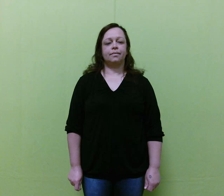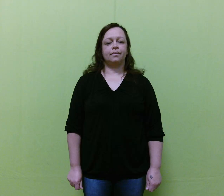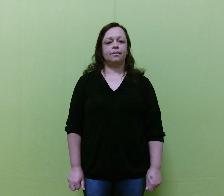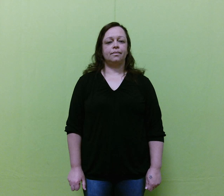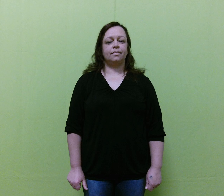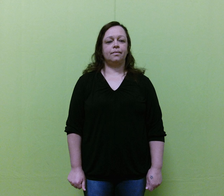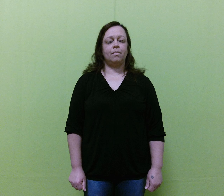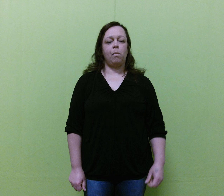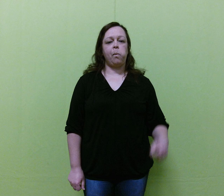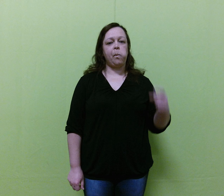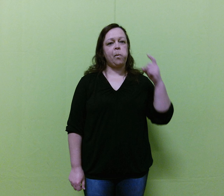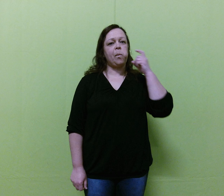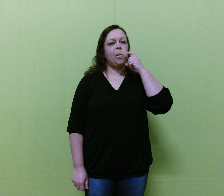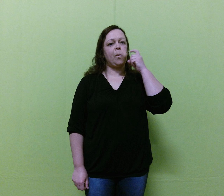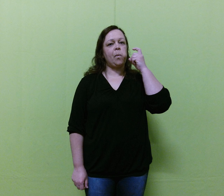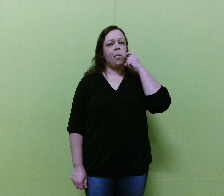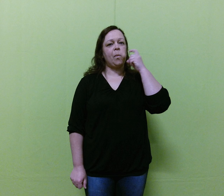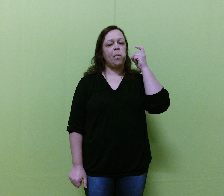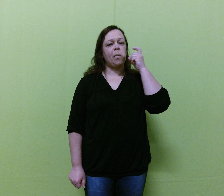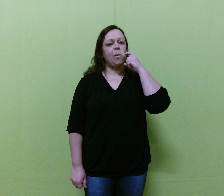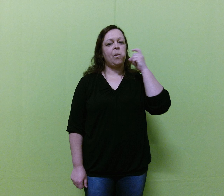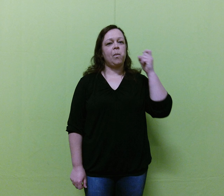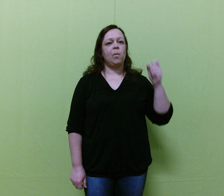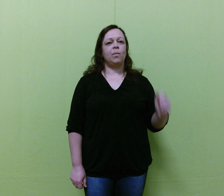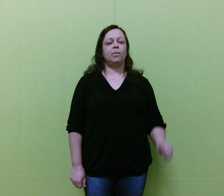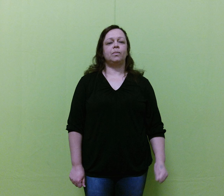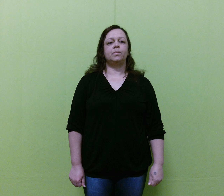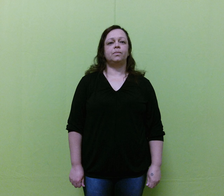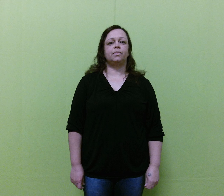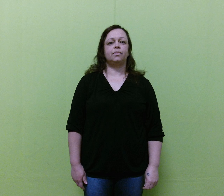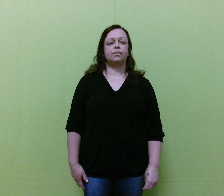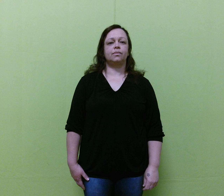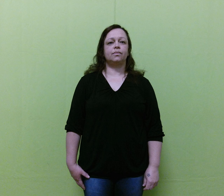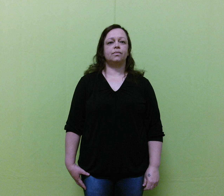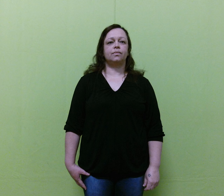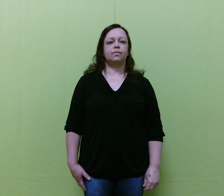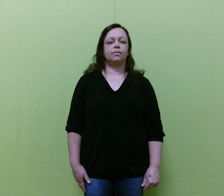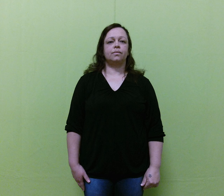bala